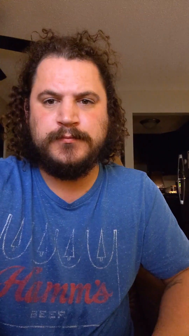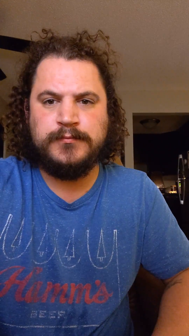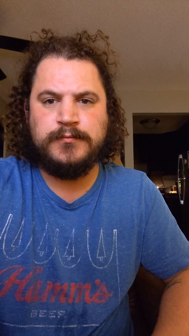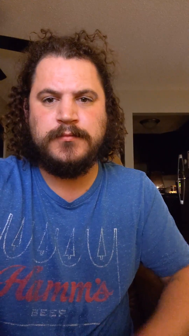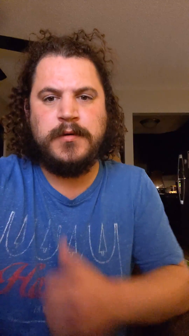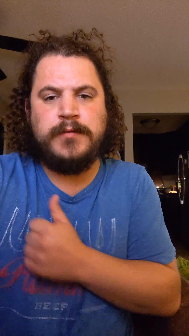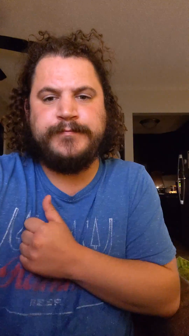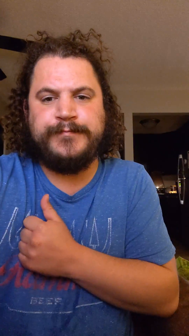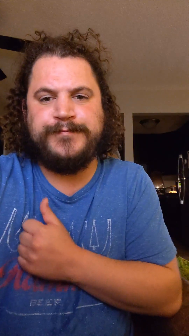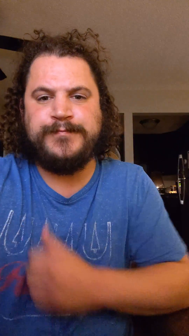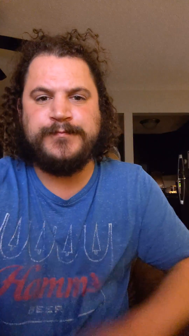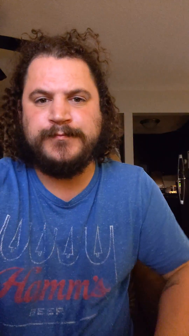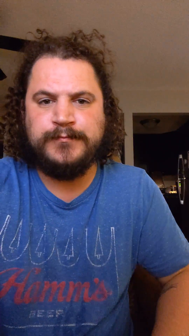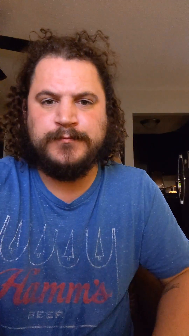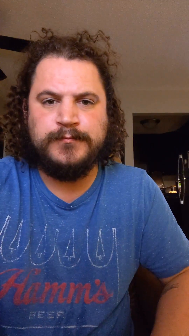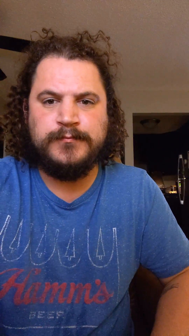hug